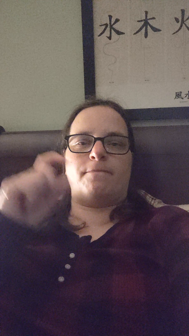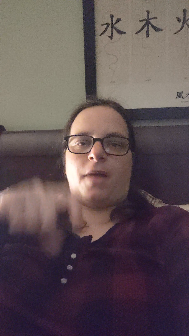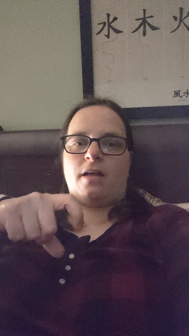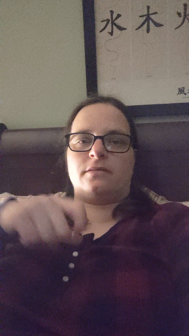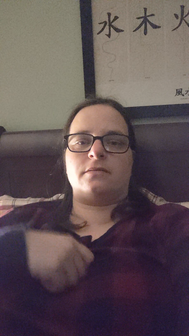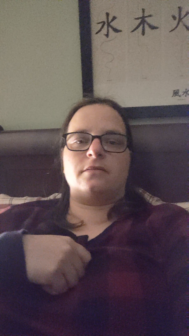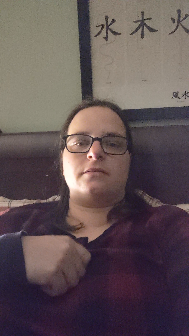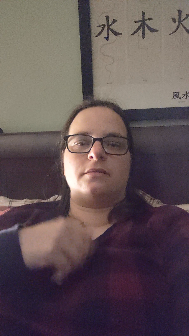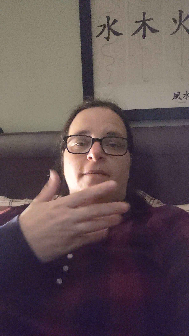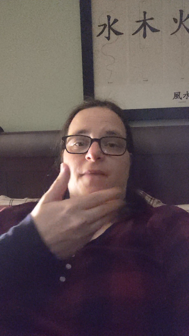butterfly